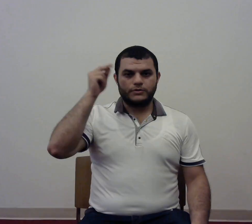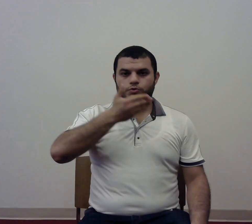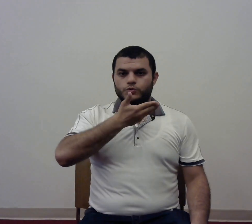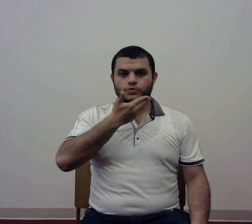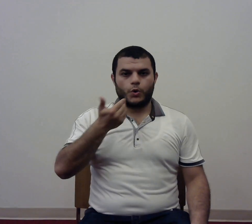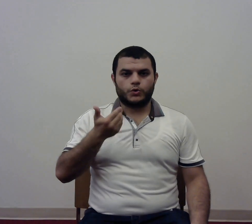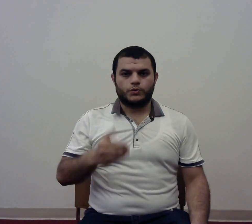yox